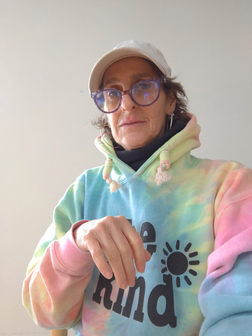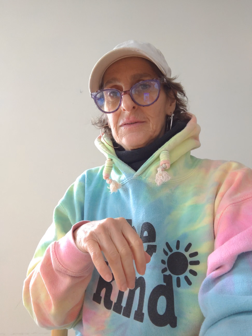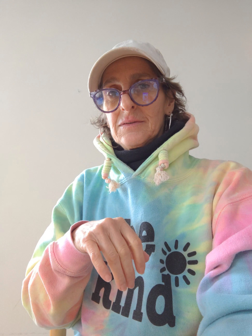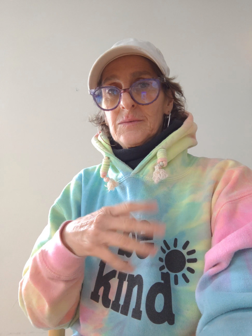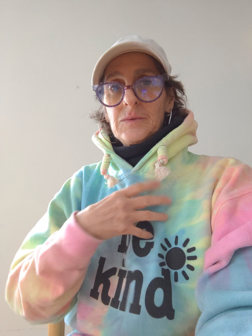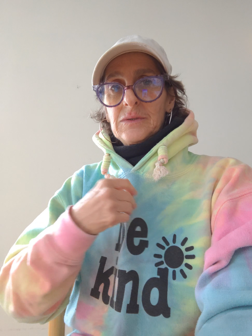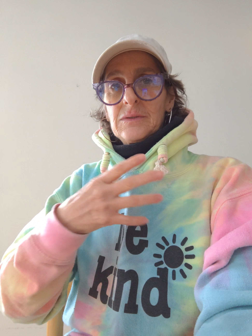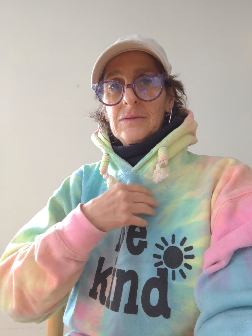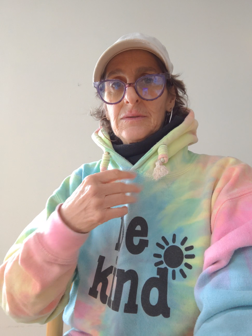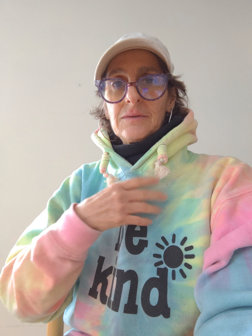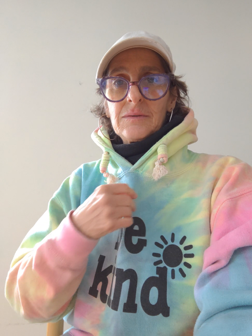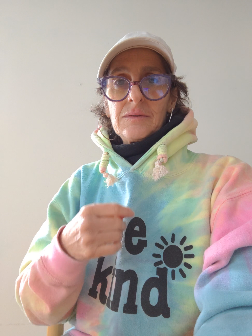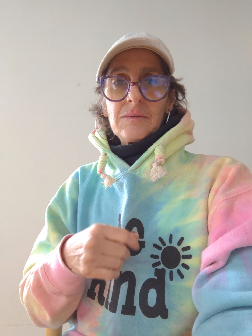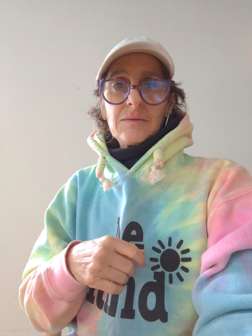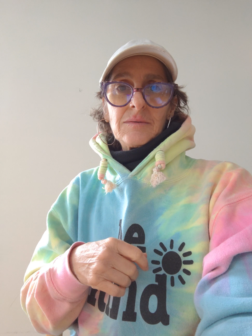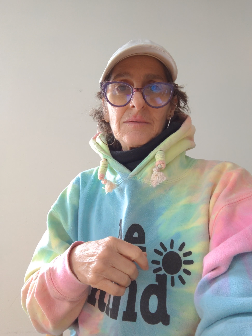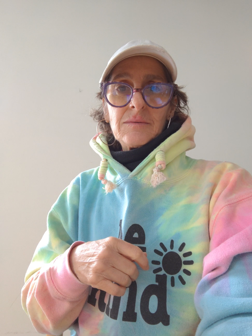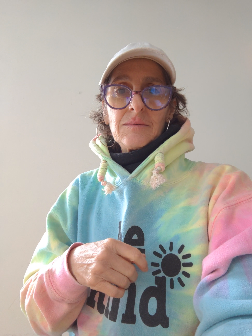white